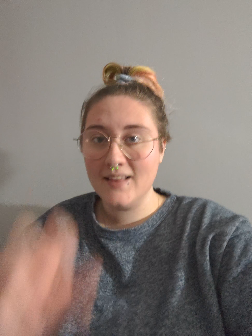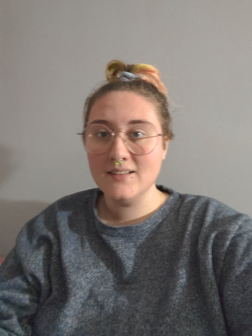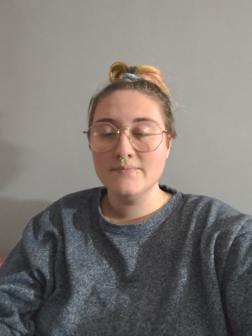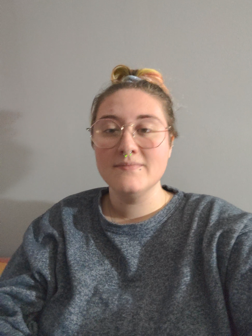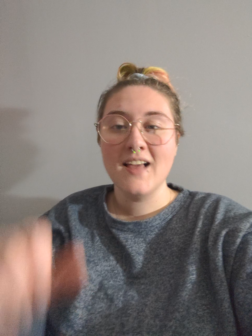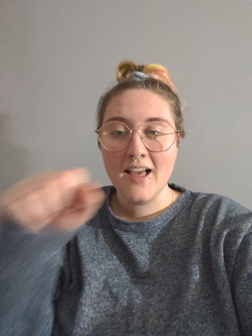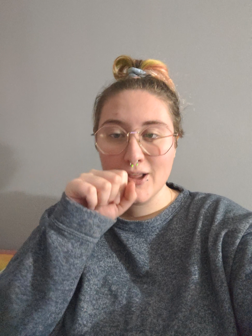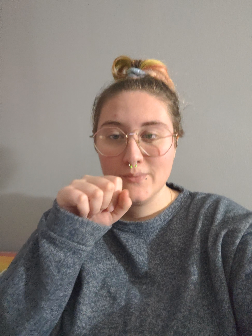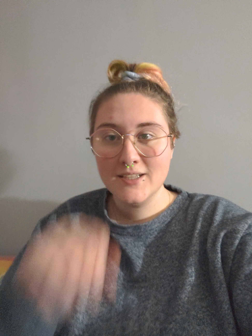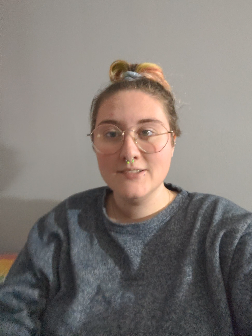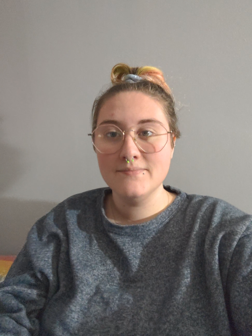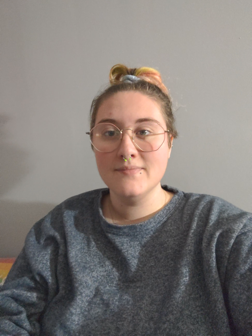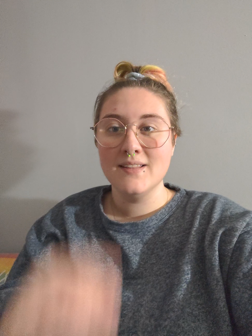carrot